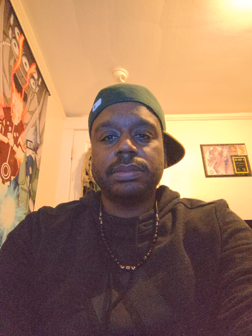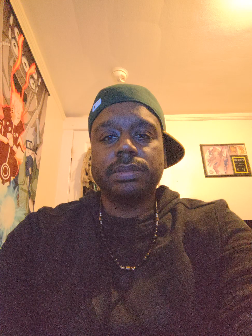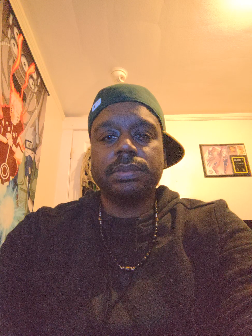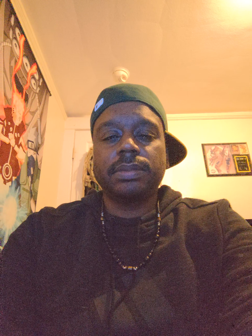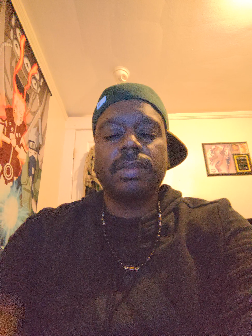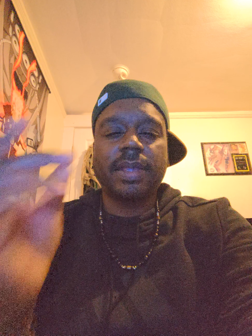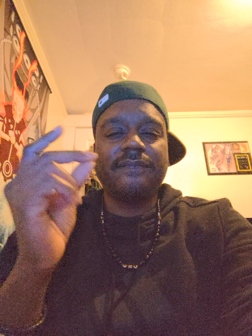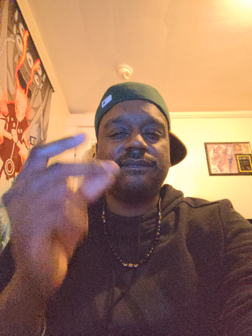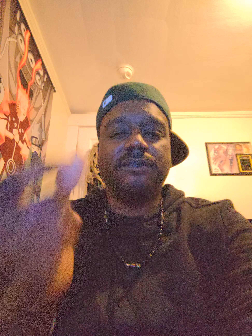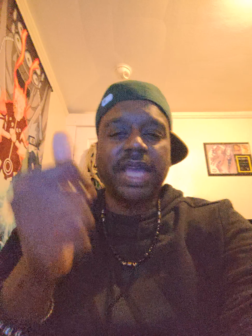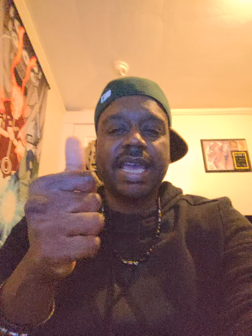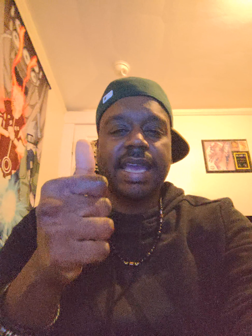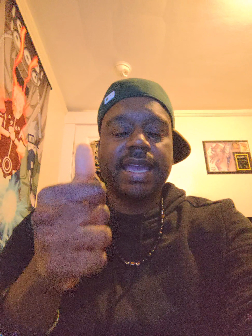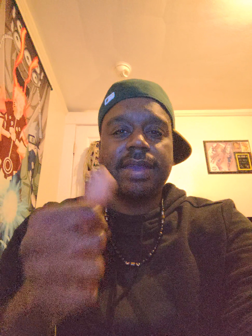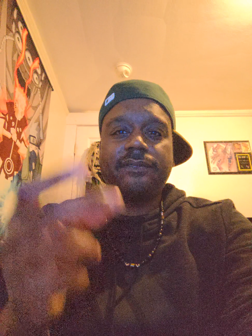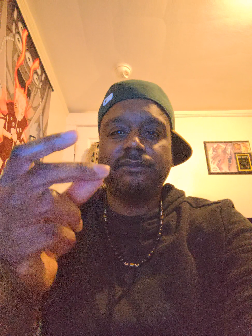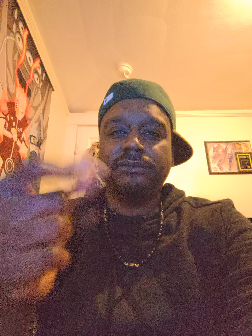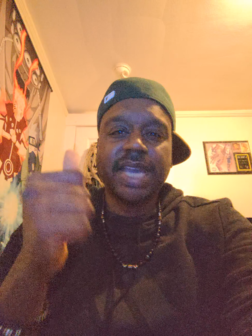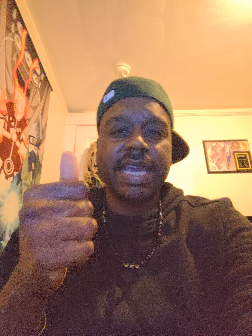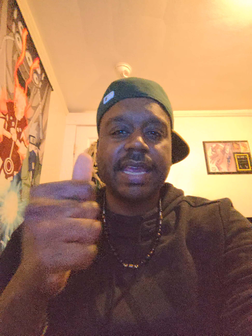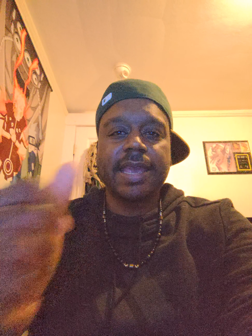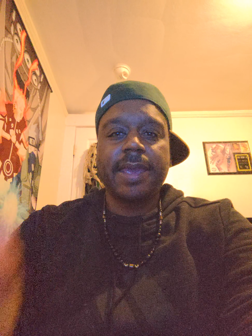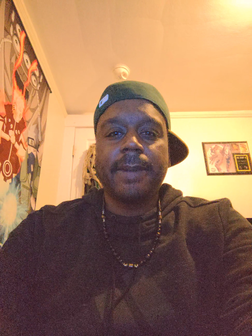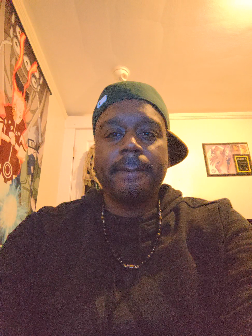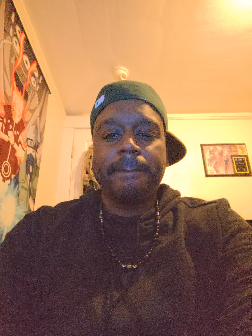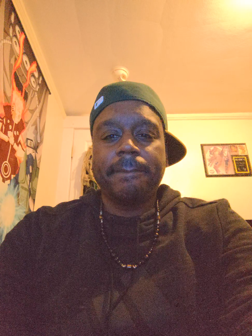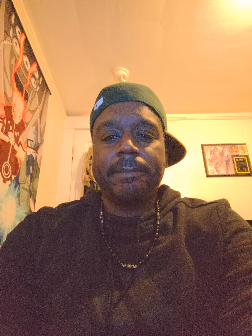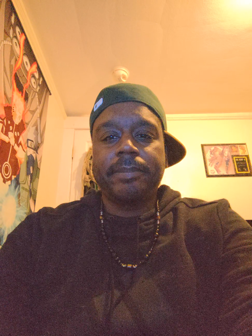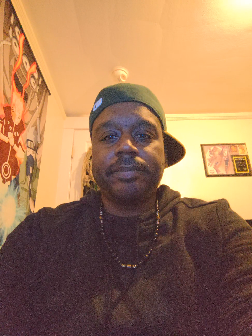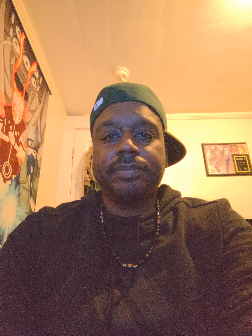fast